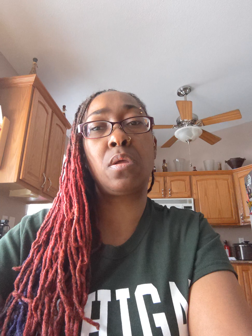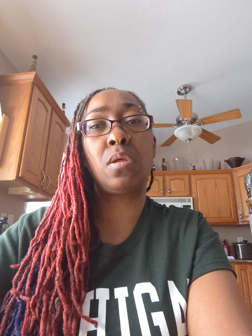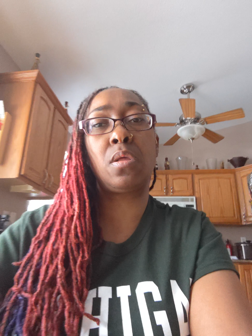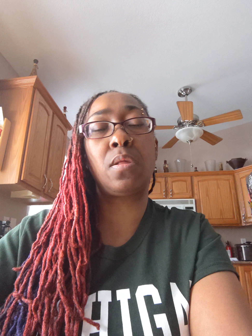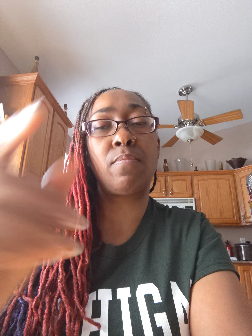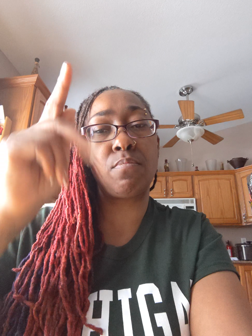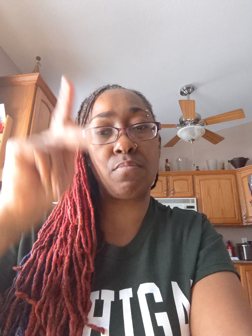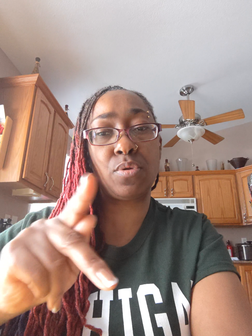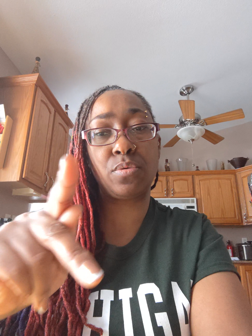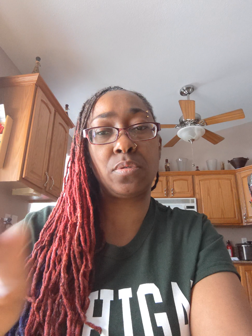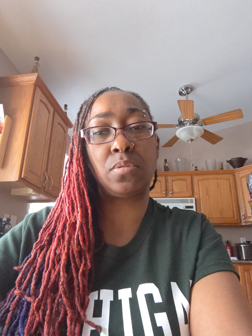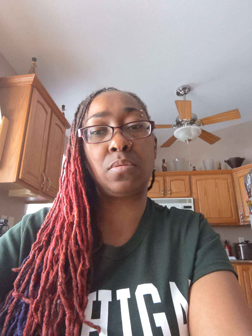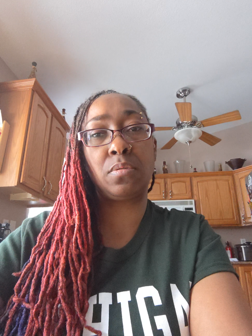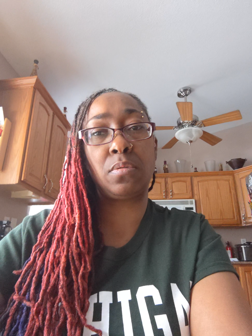person